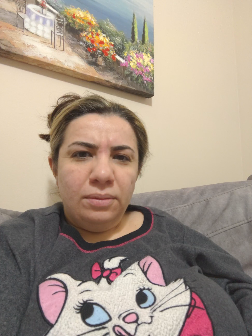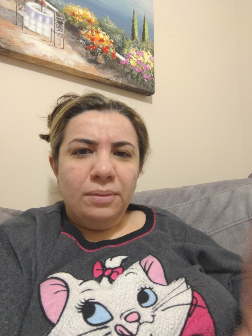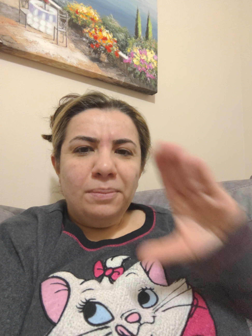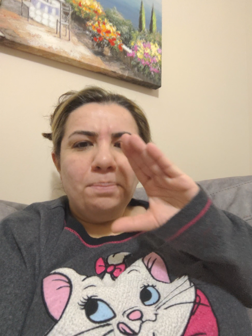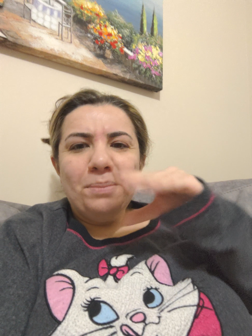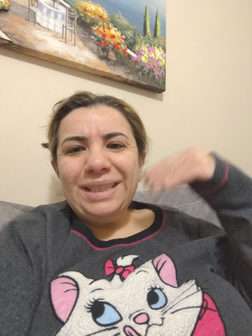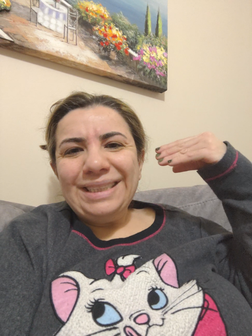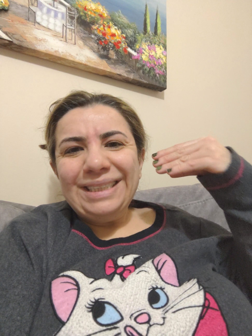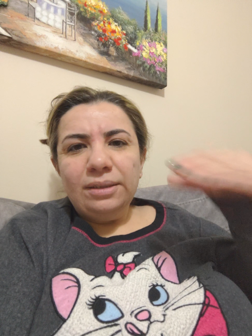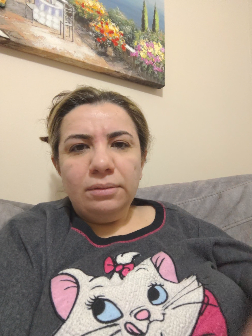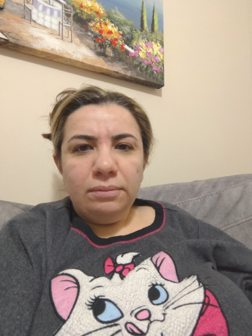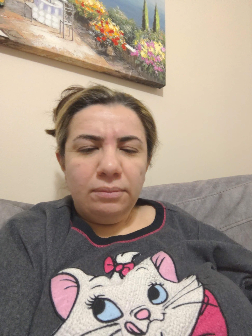smile